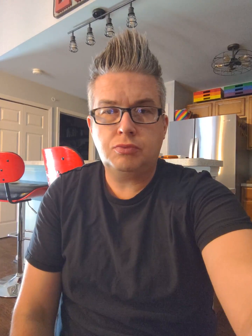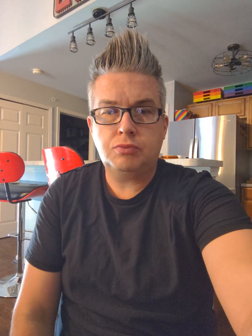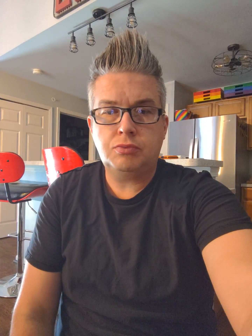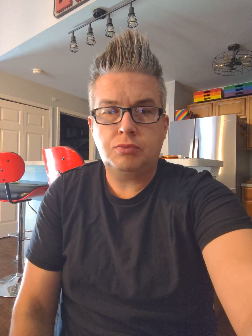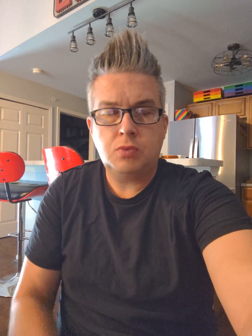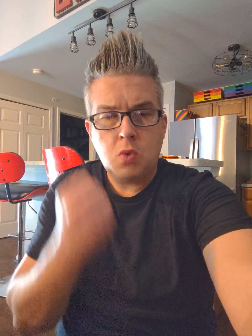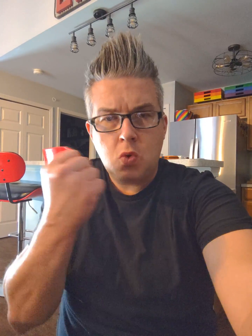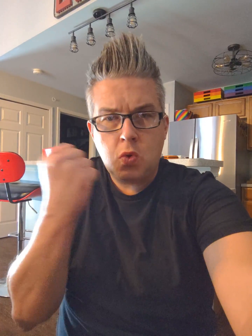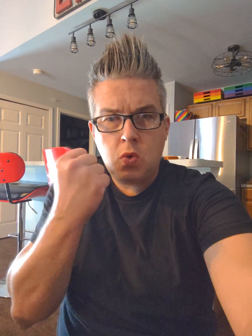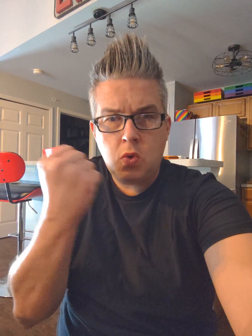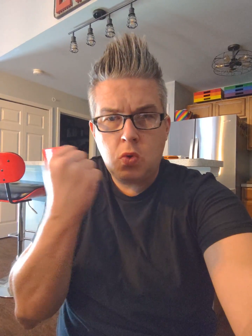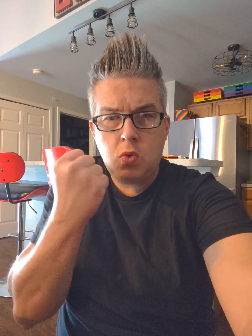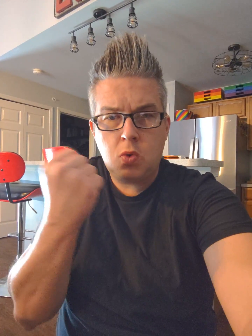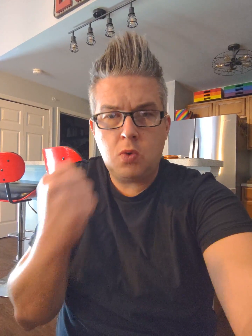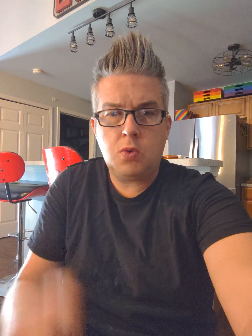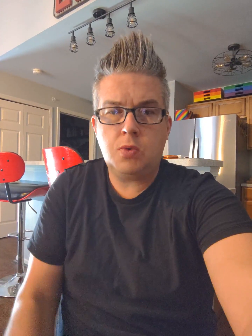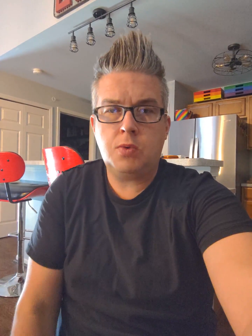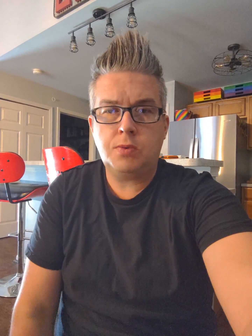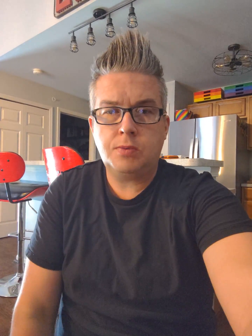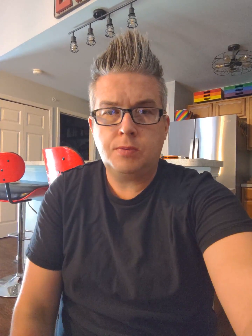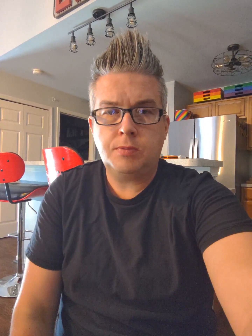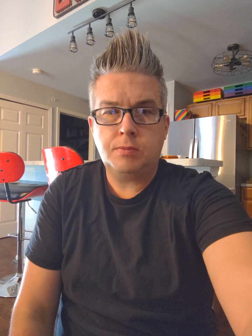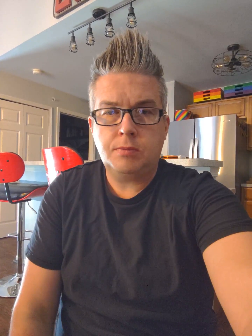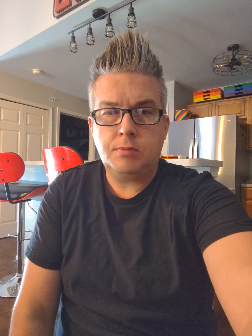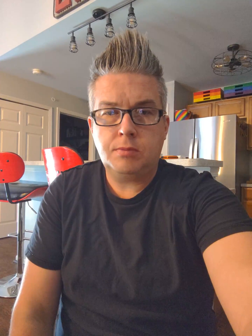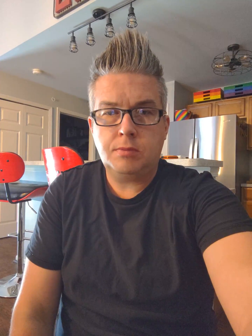hold